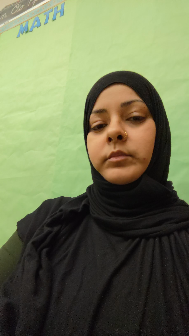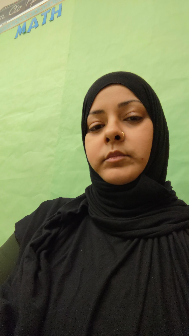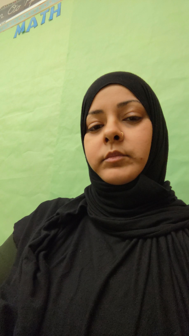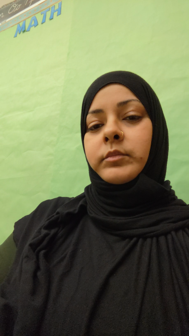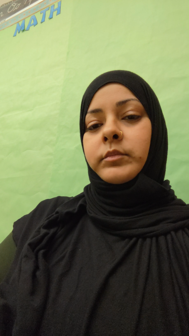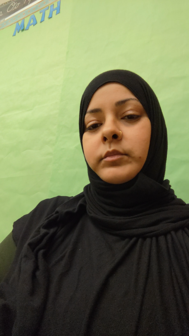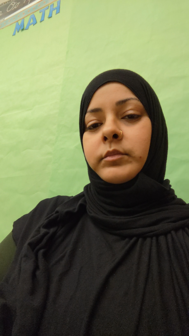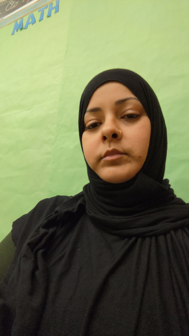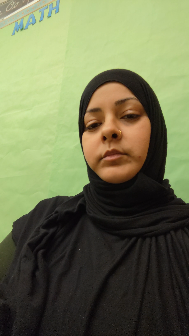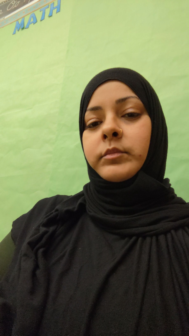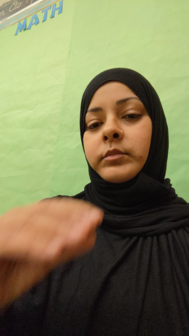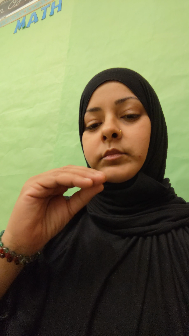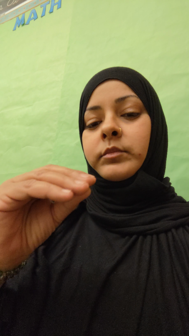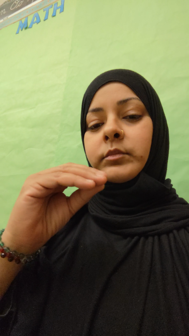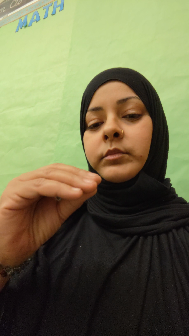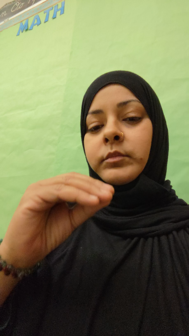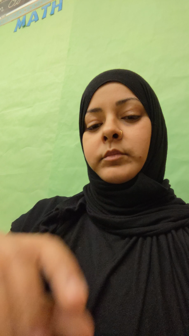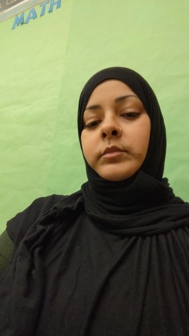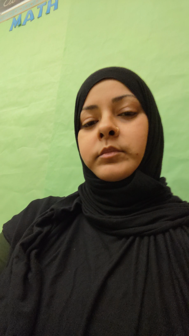fix